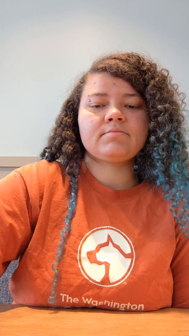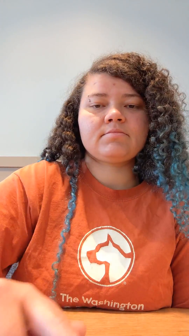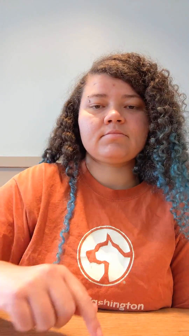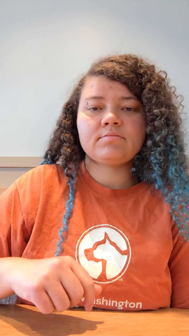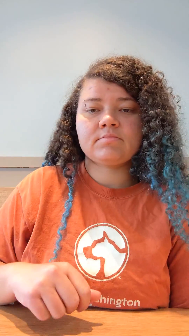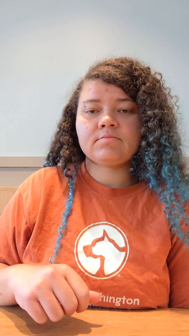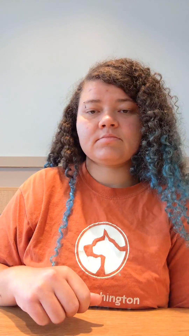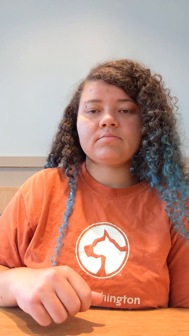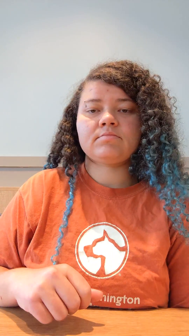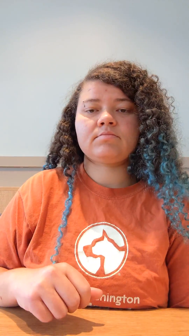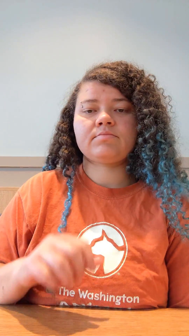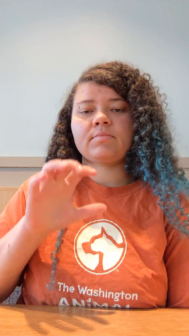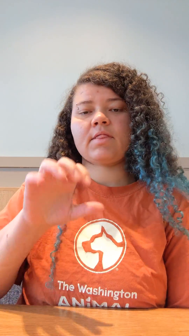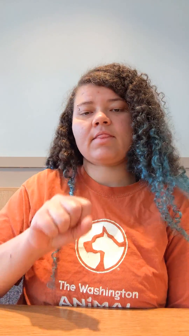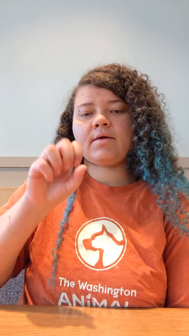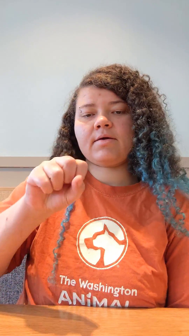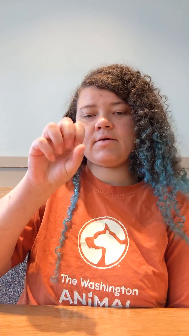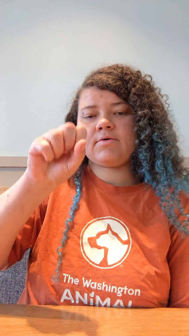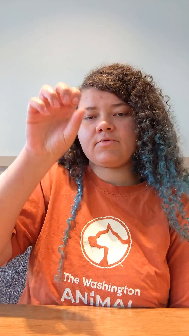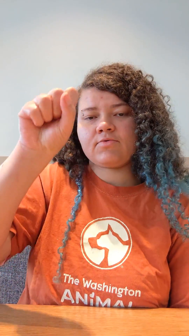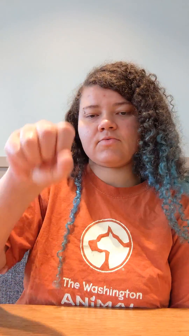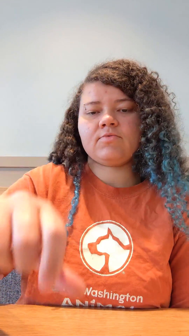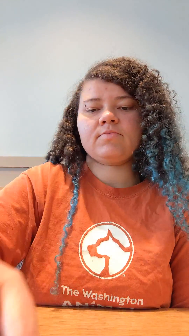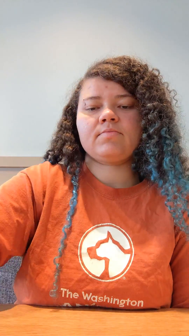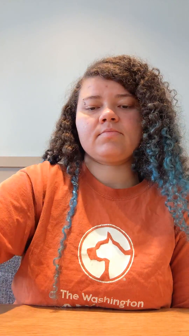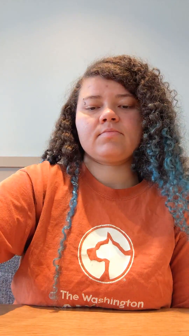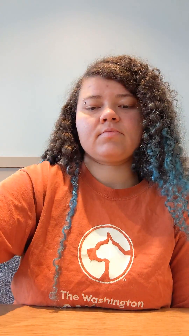ladder